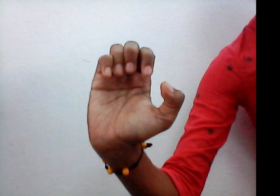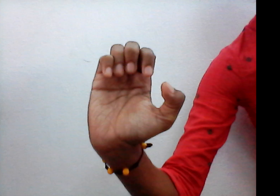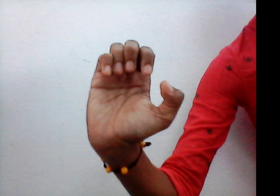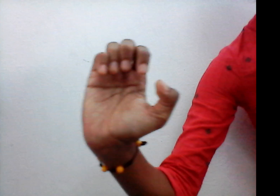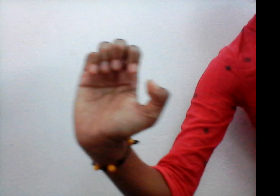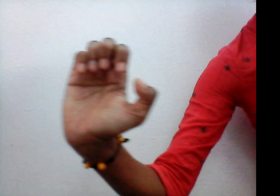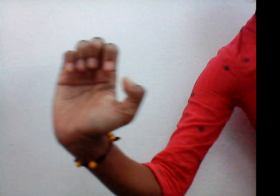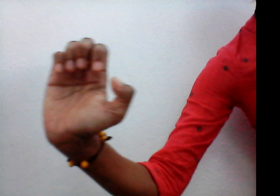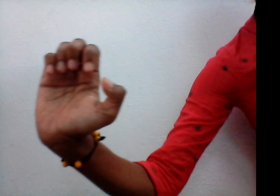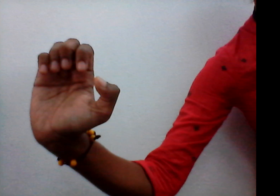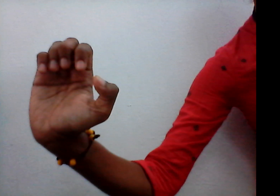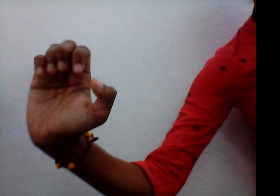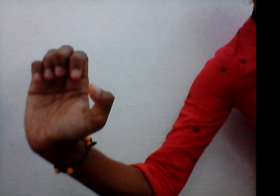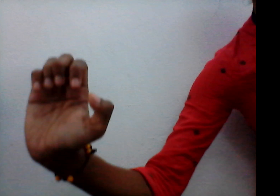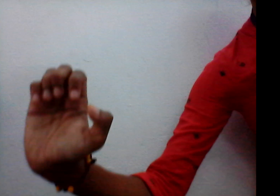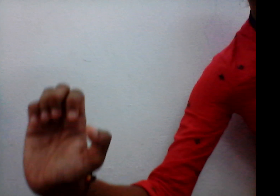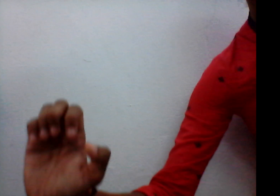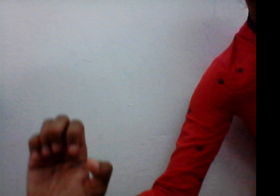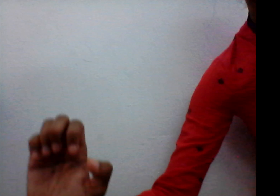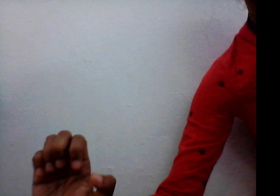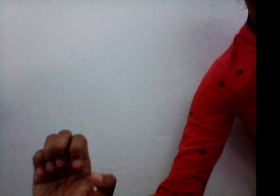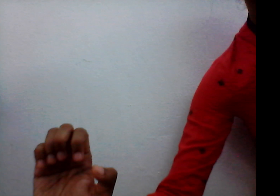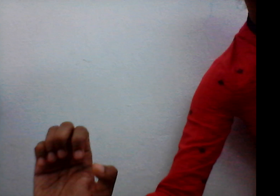ഈ